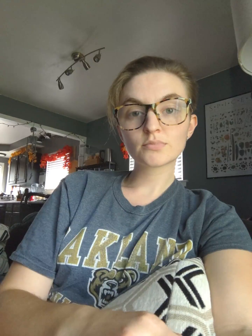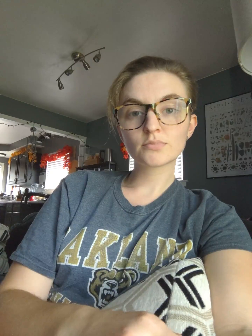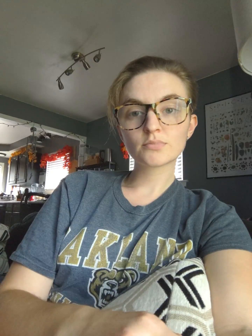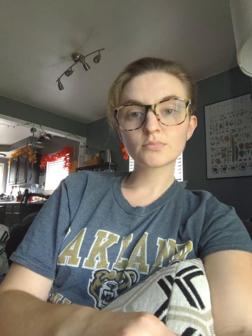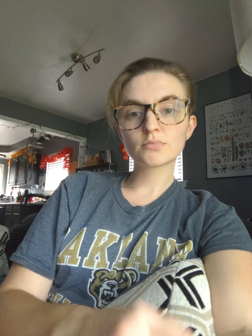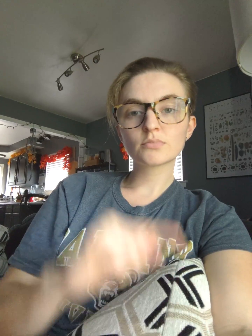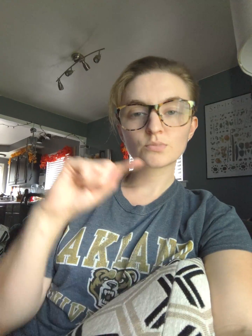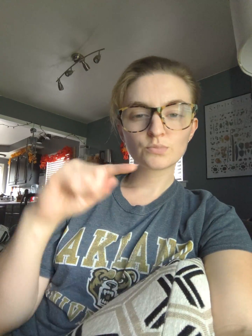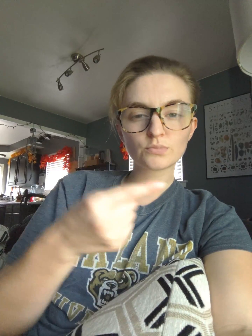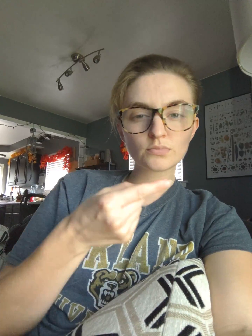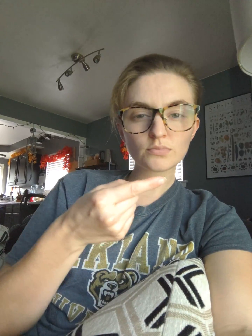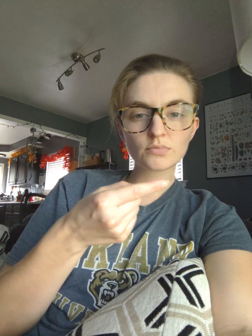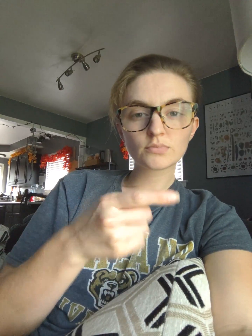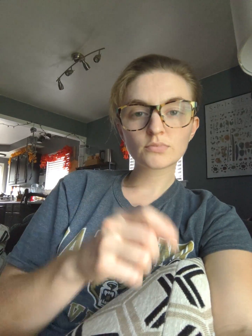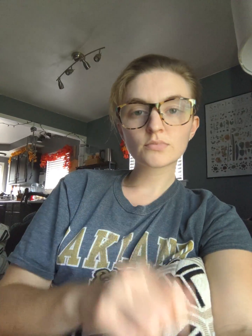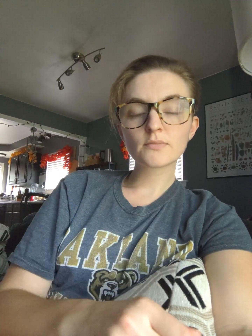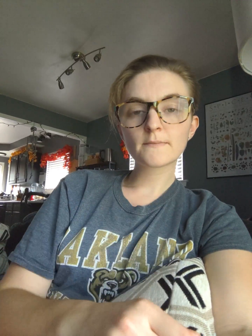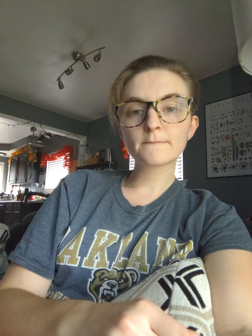hurt